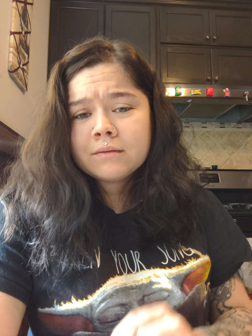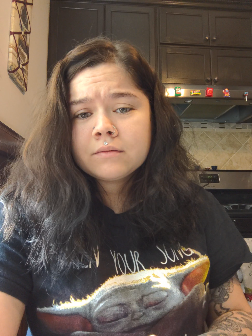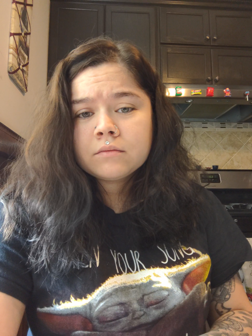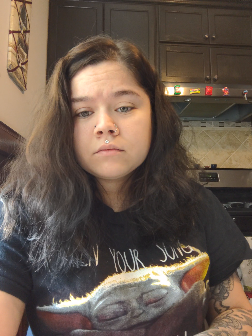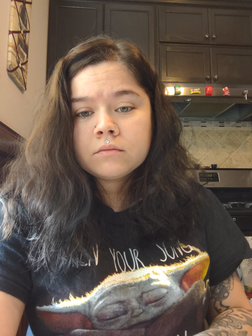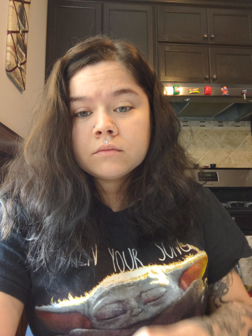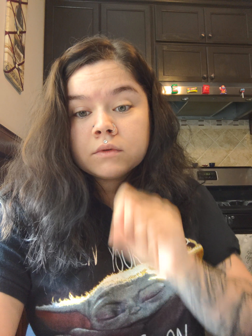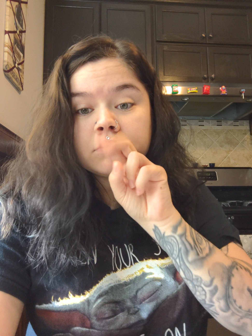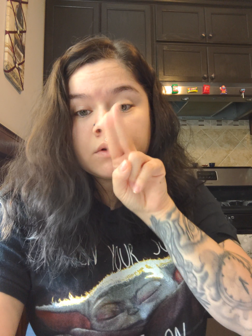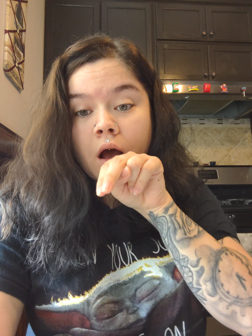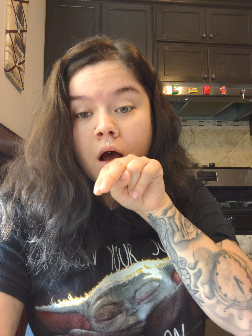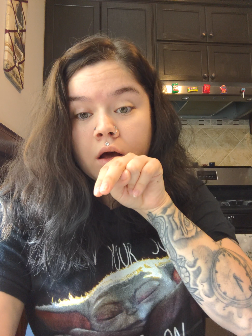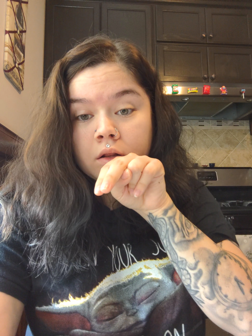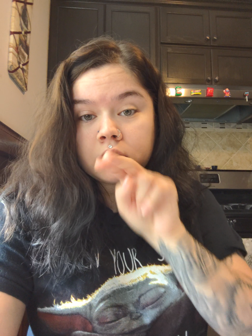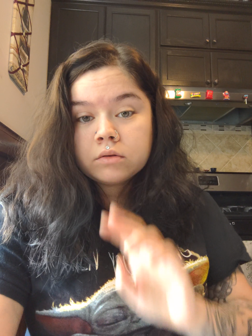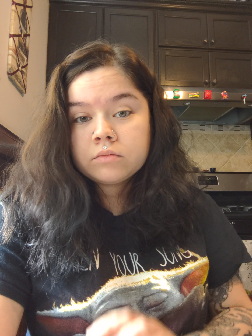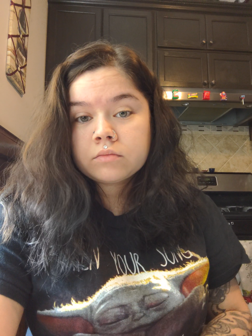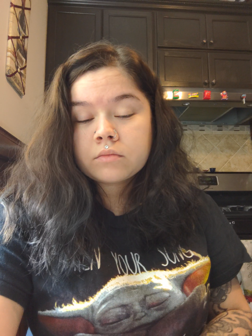tongue